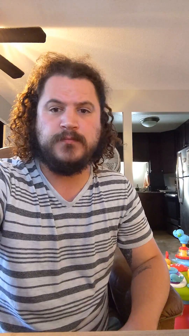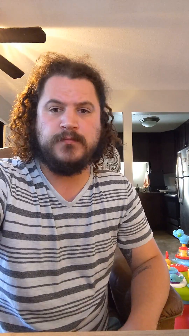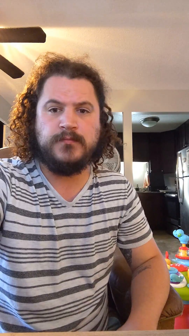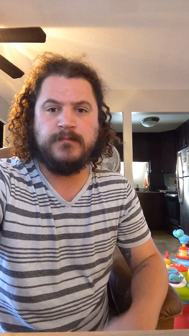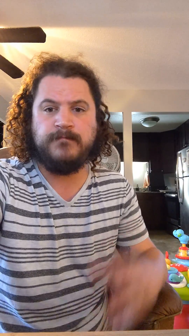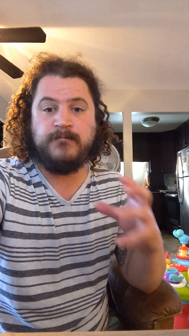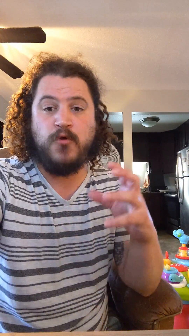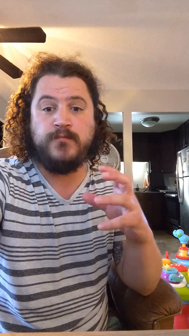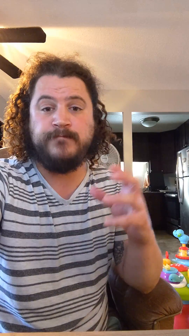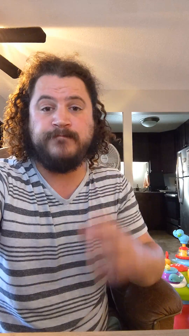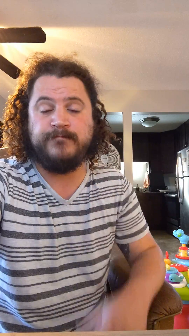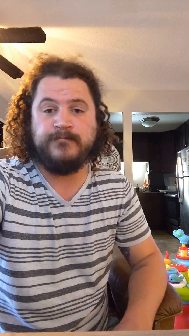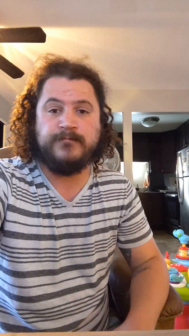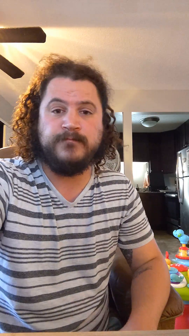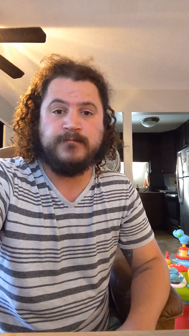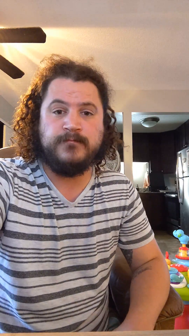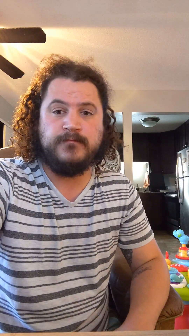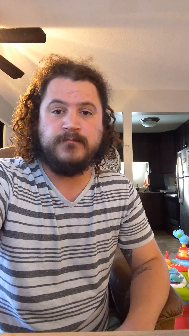ball